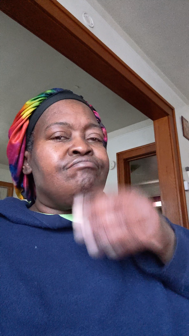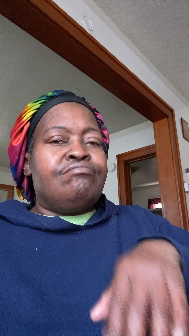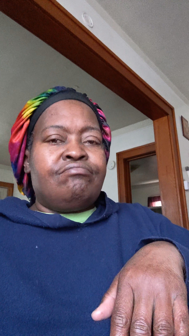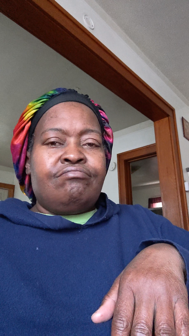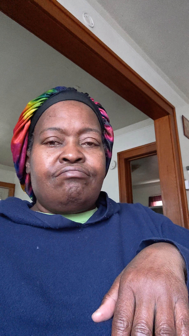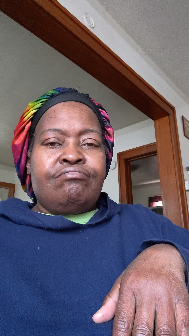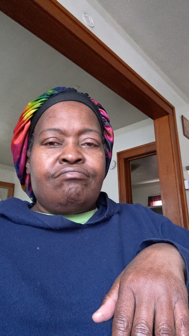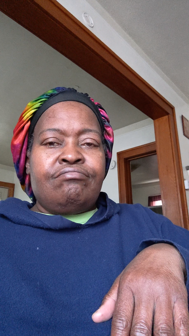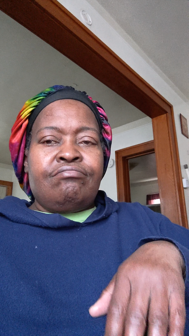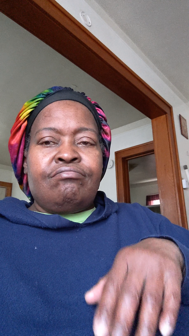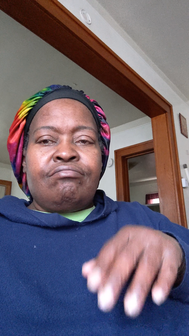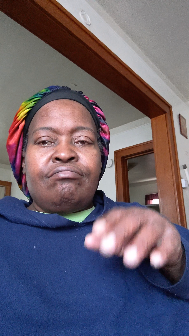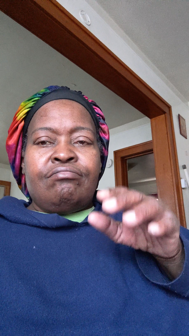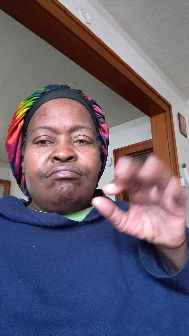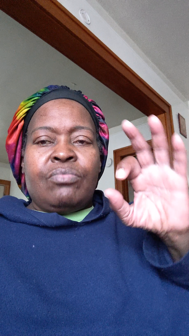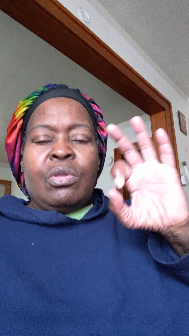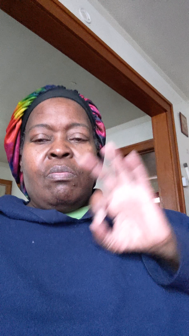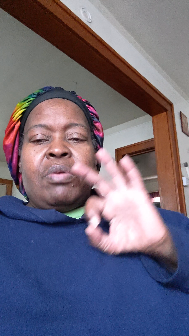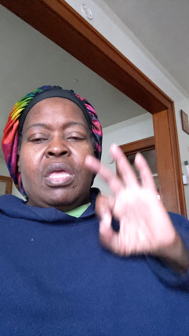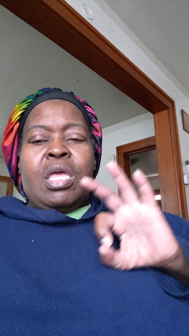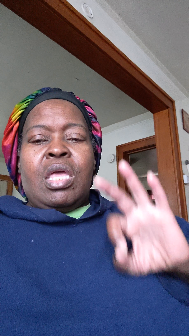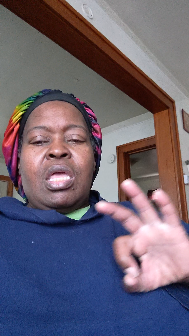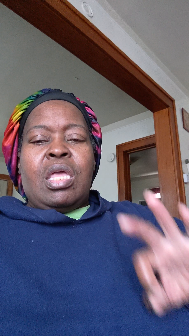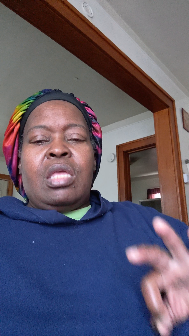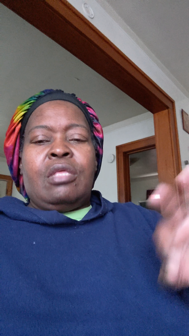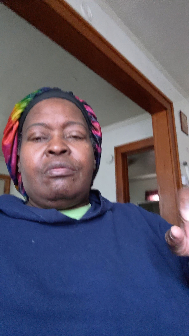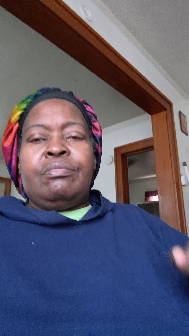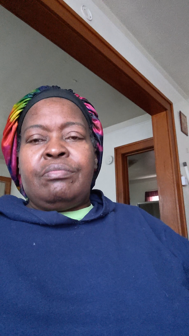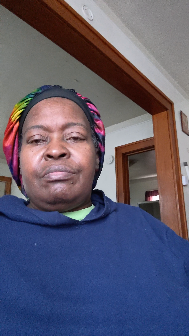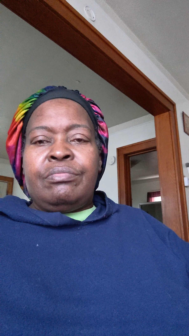button